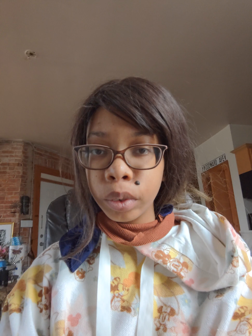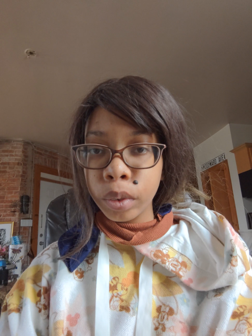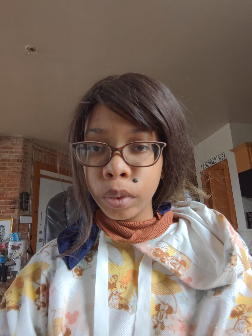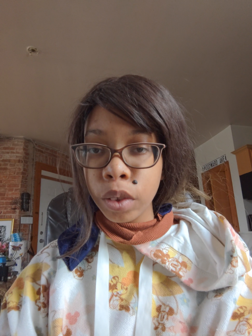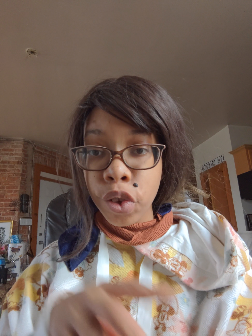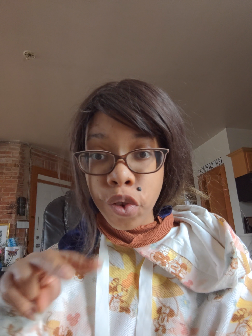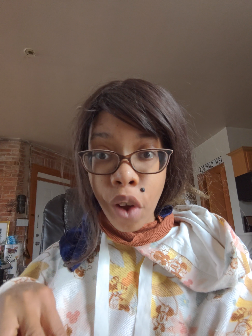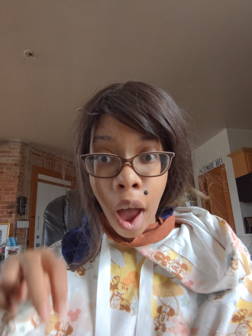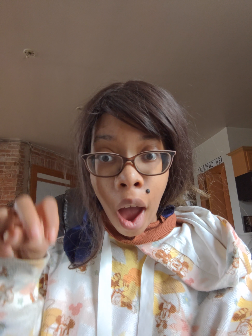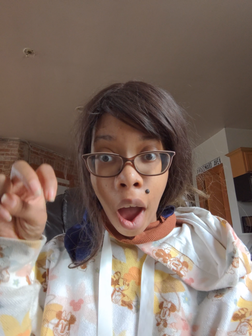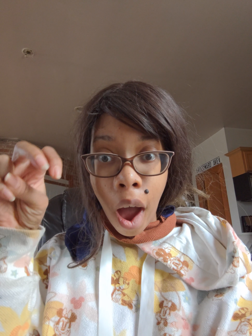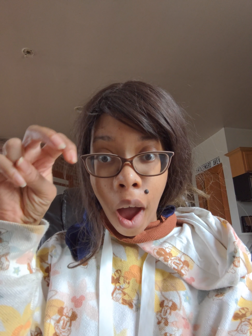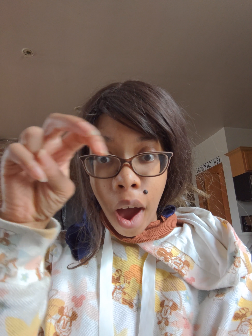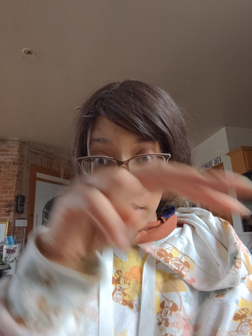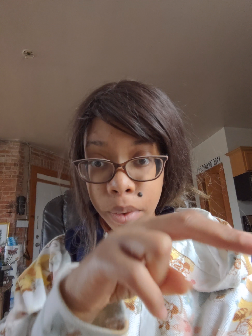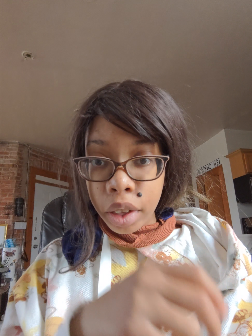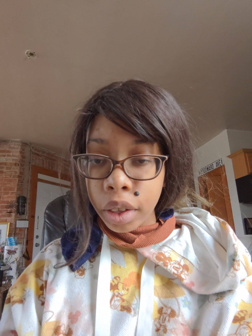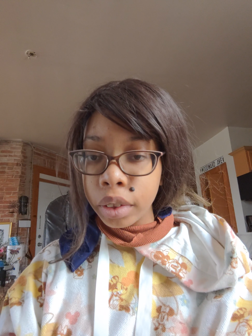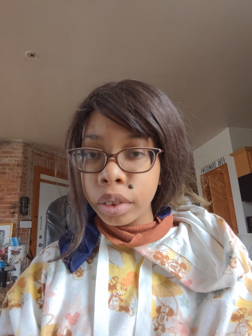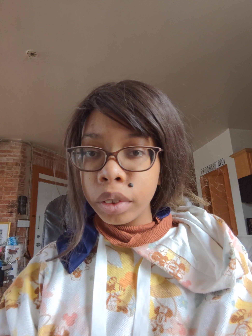jump